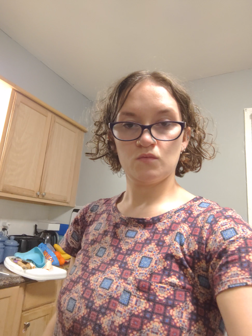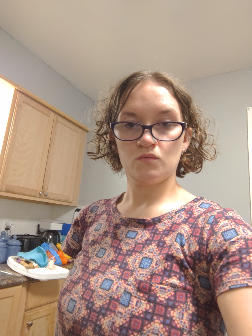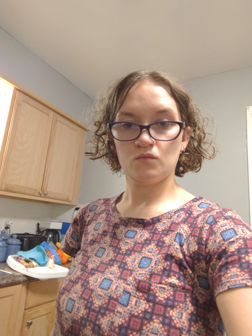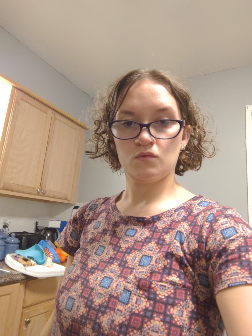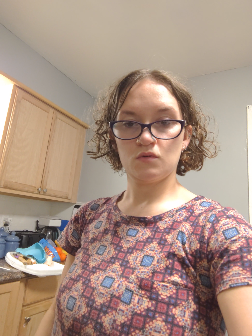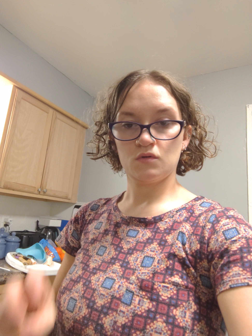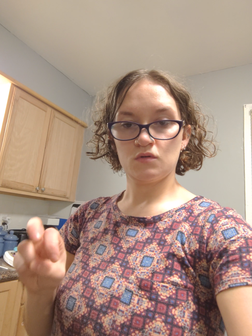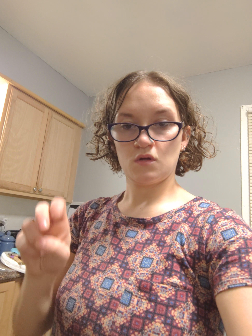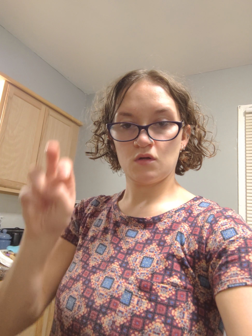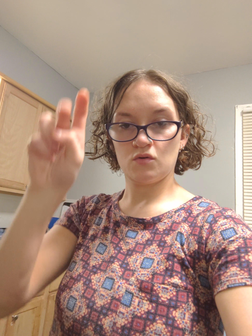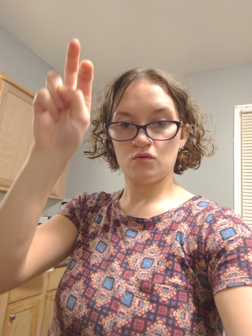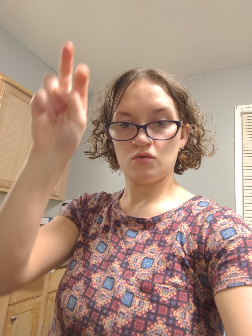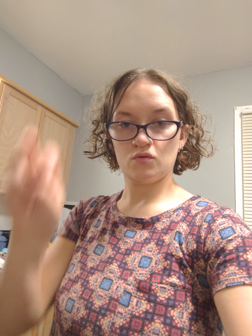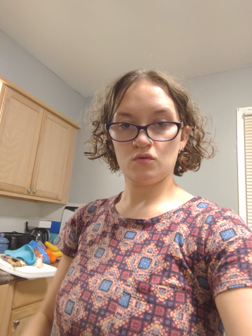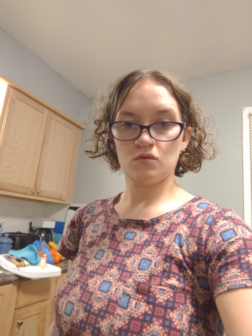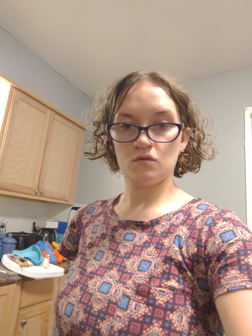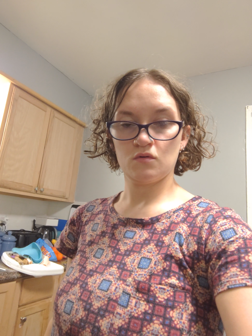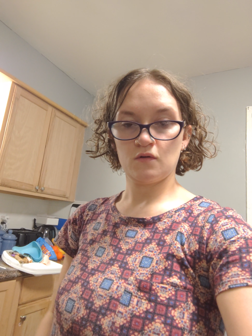stairs